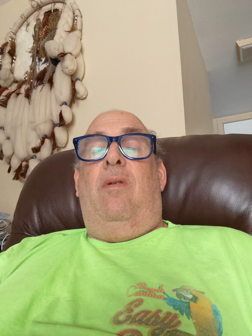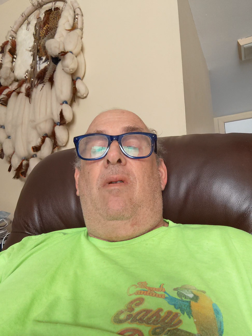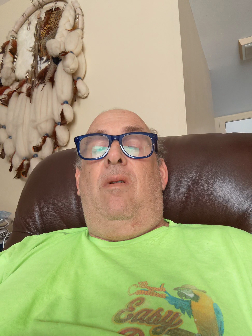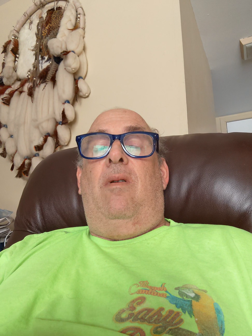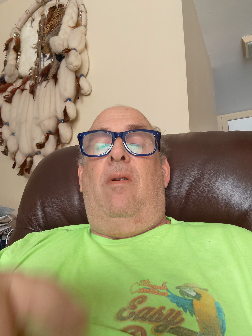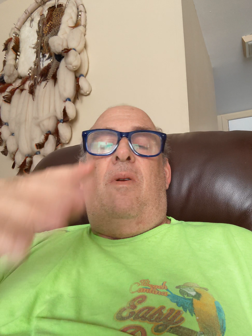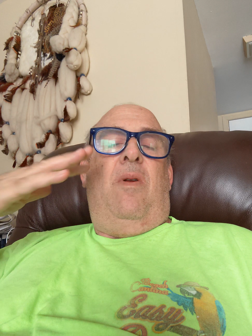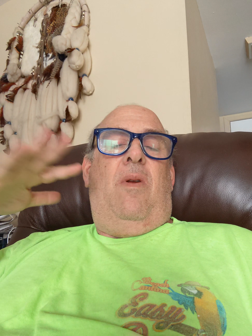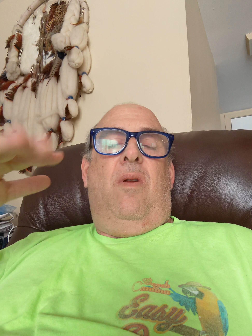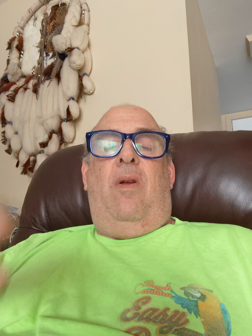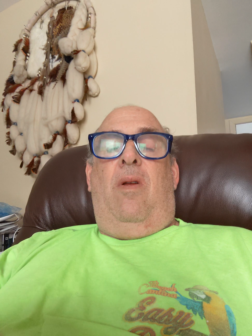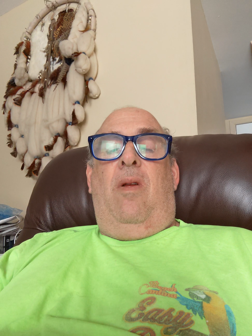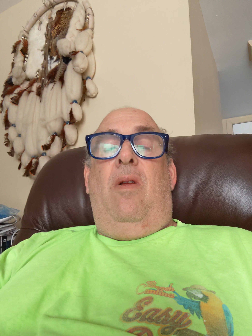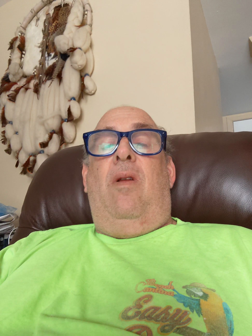noisy